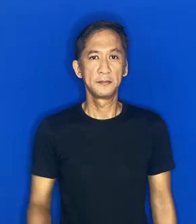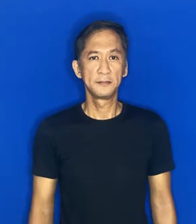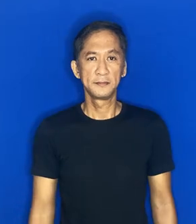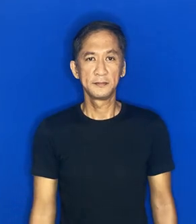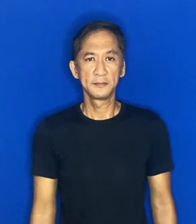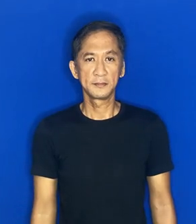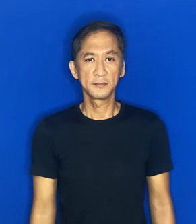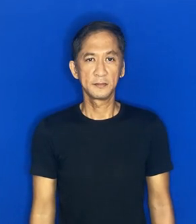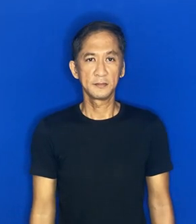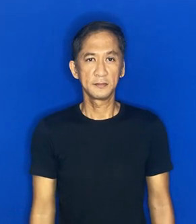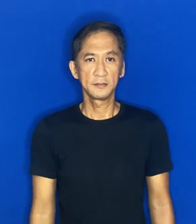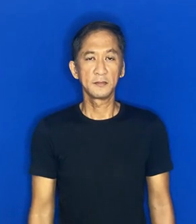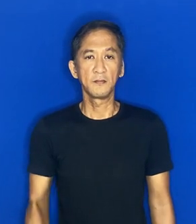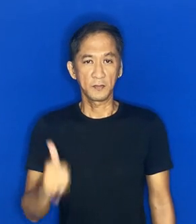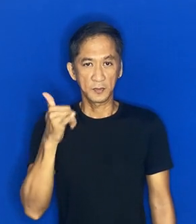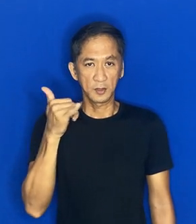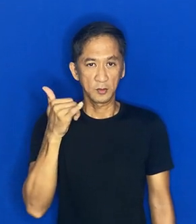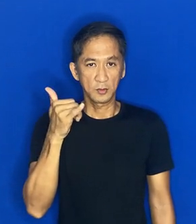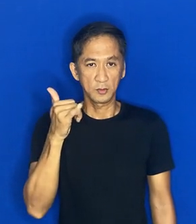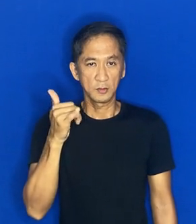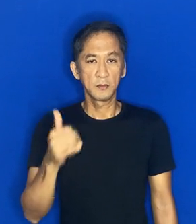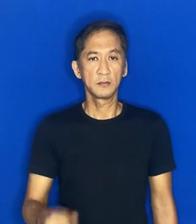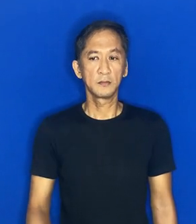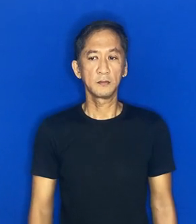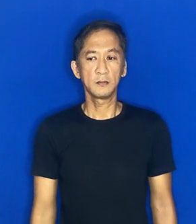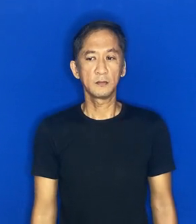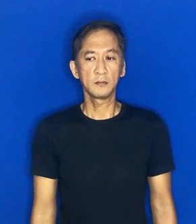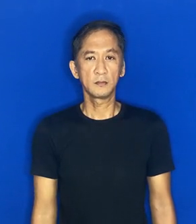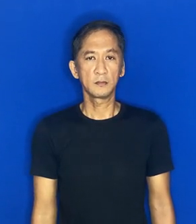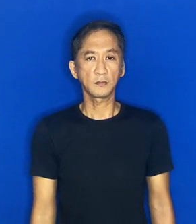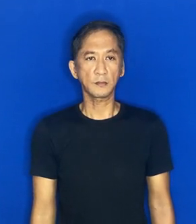yellow